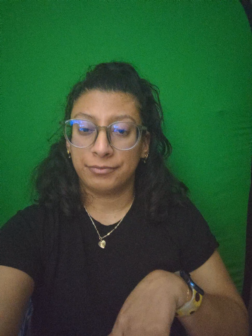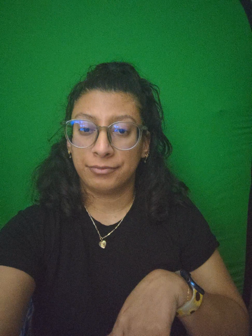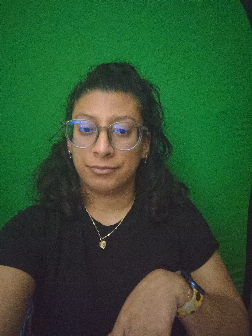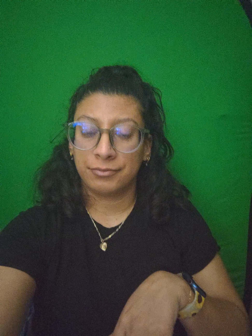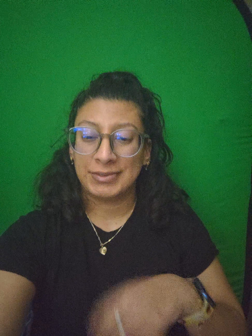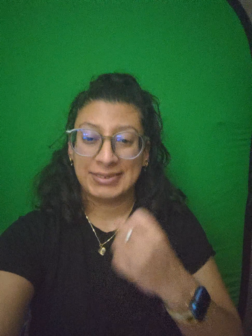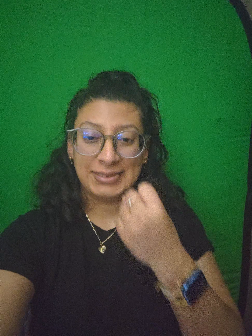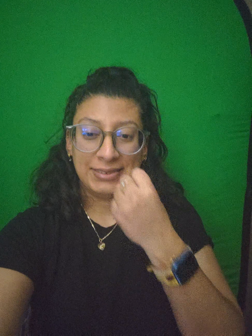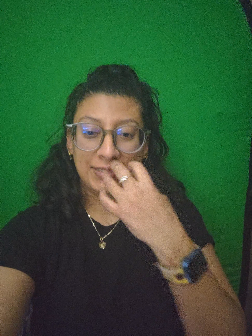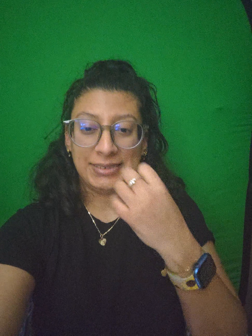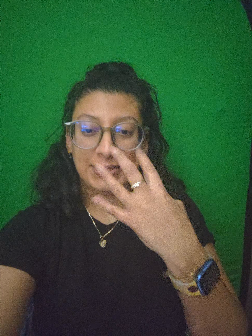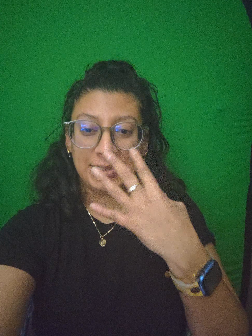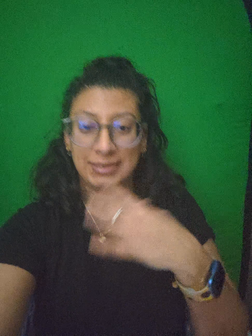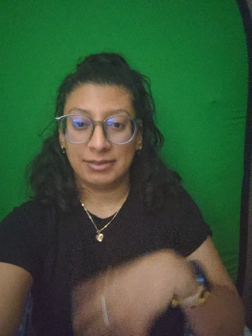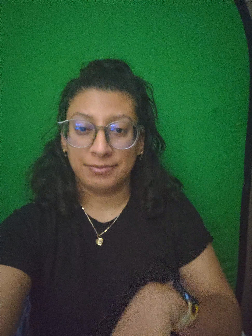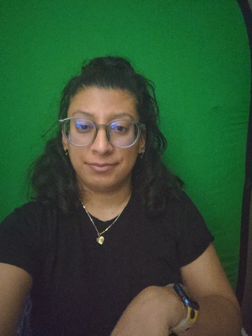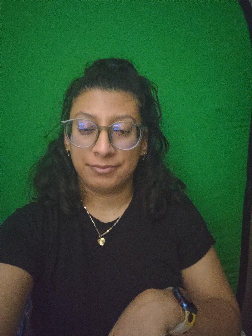snack